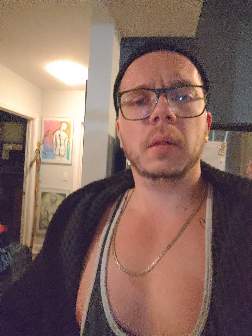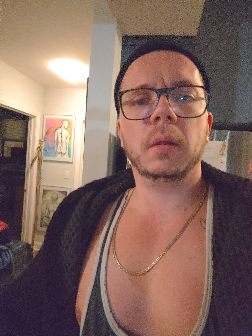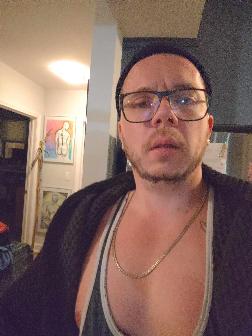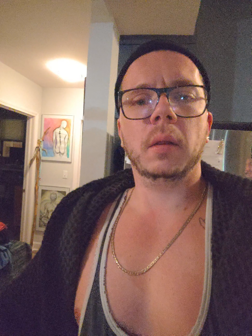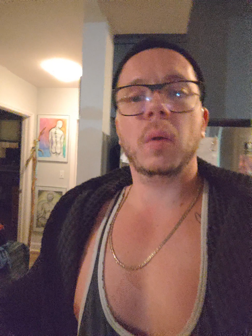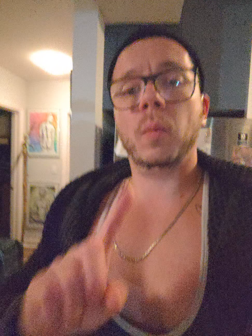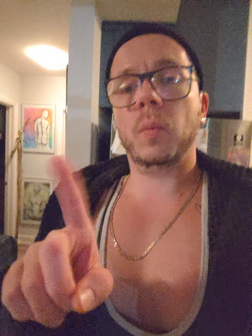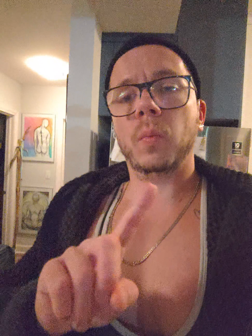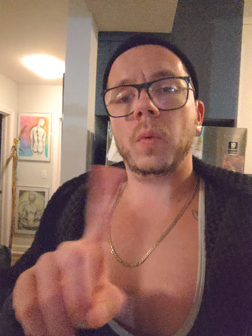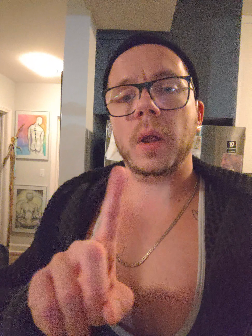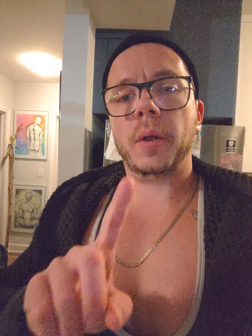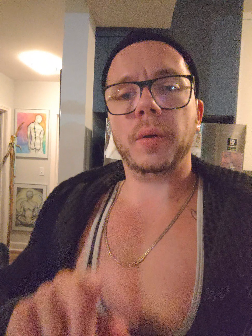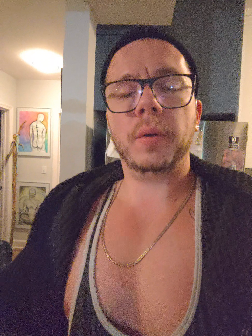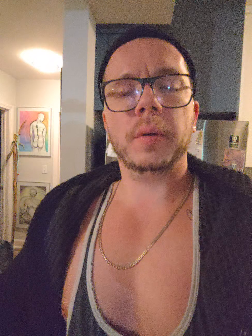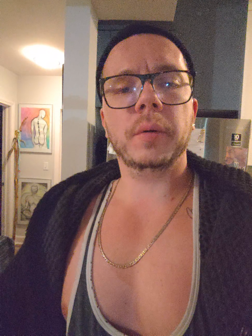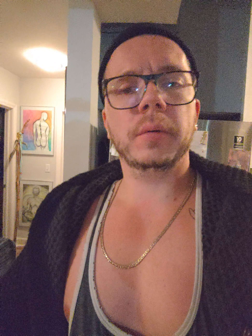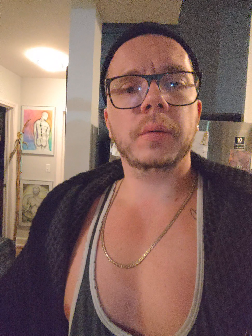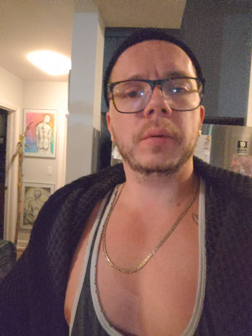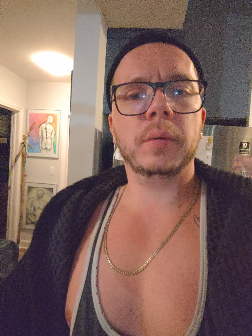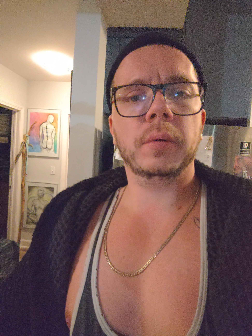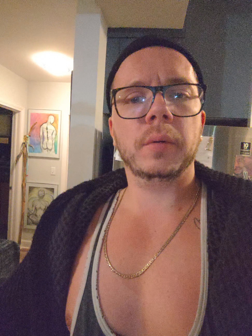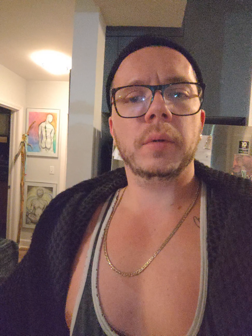where